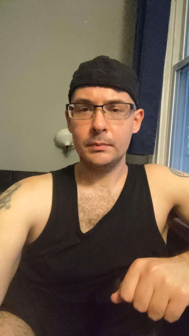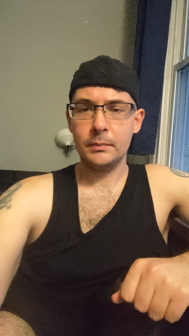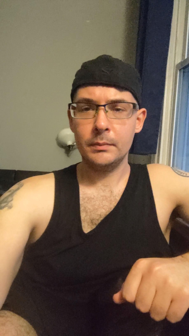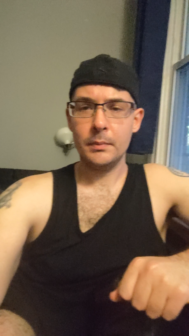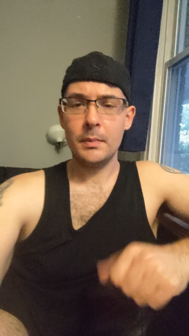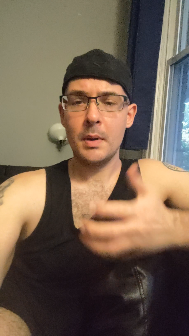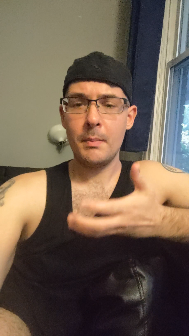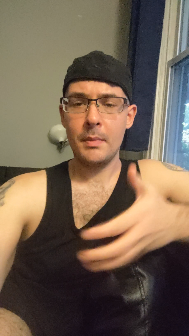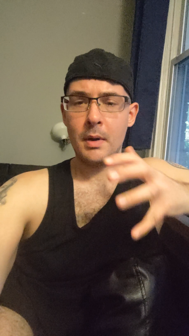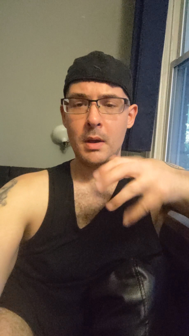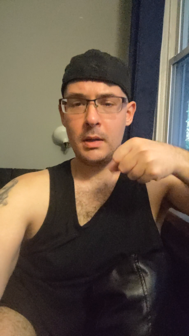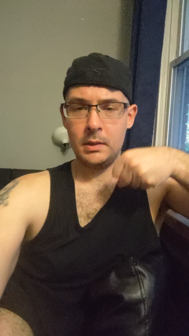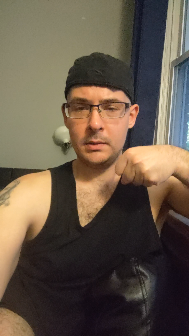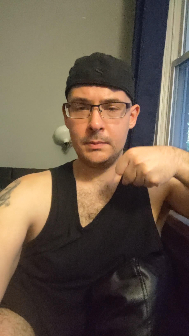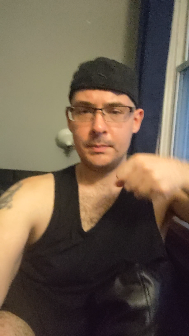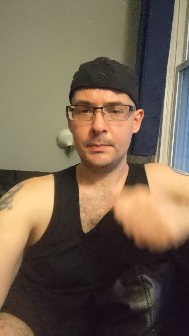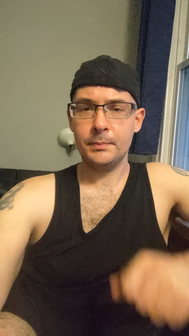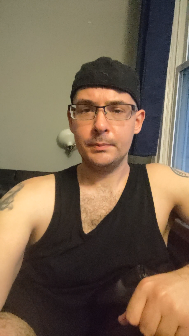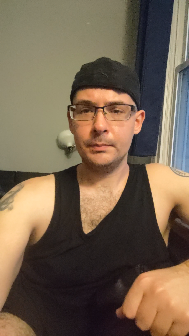bucket